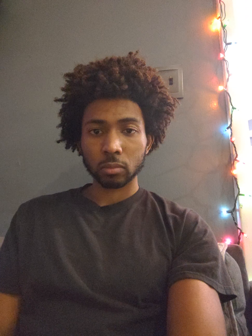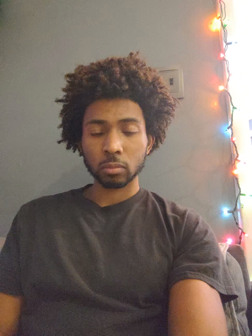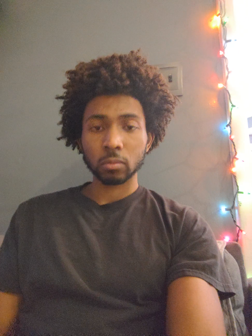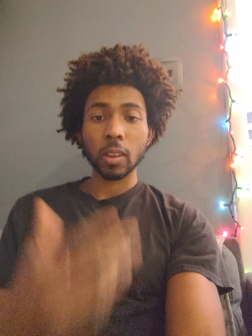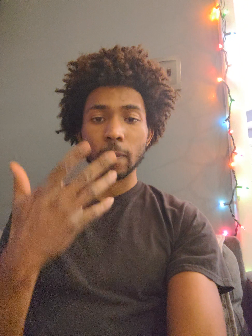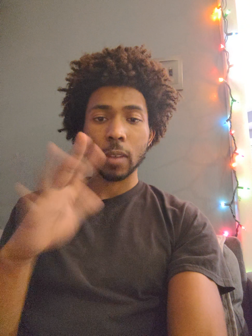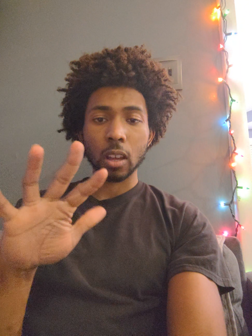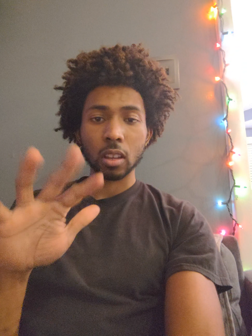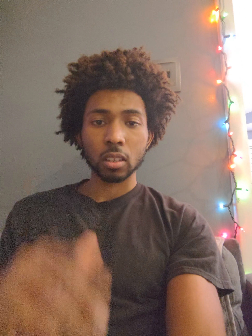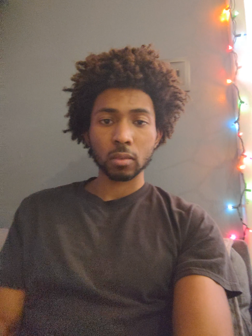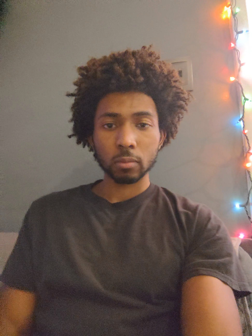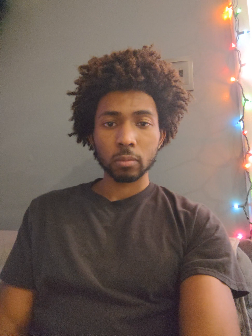finish